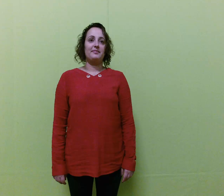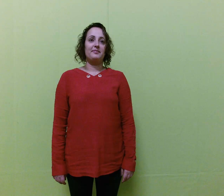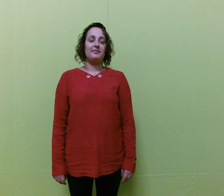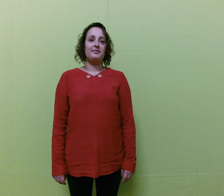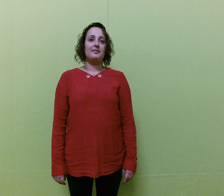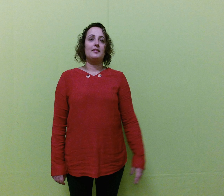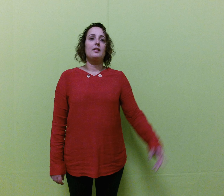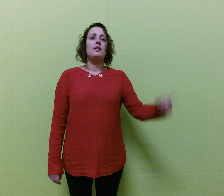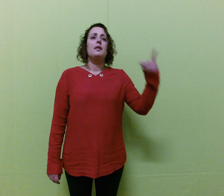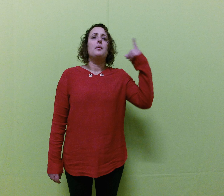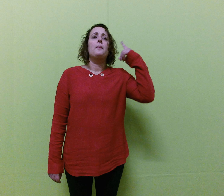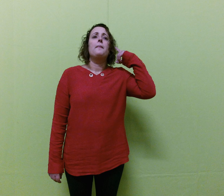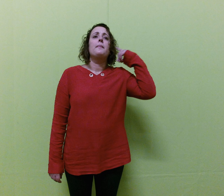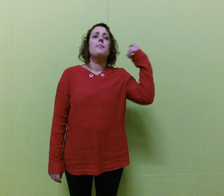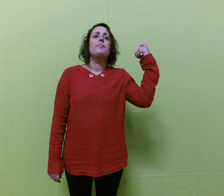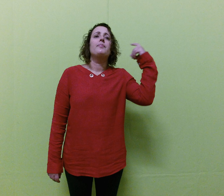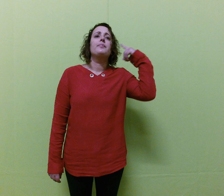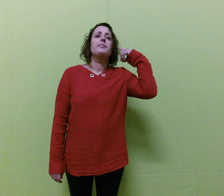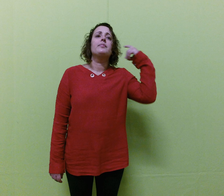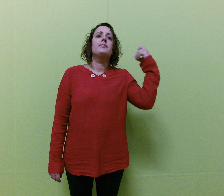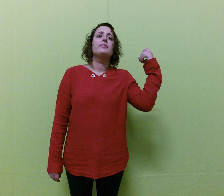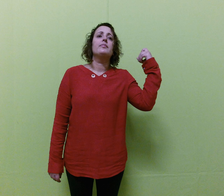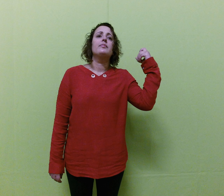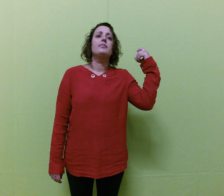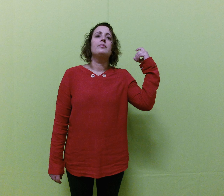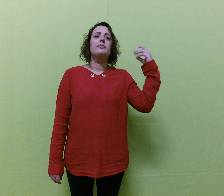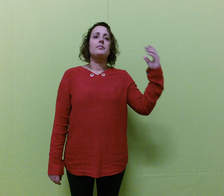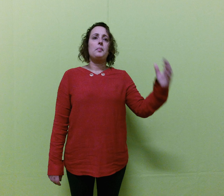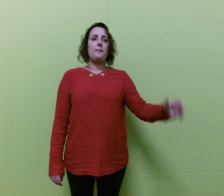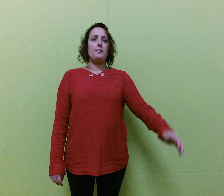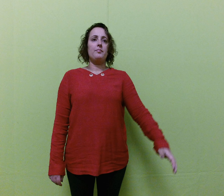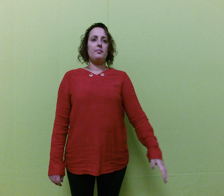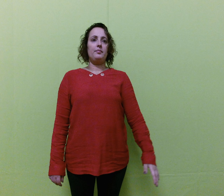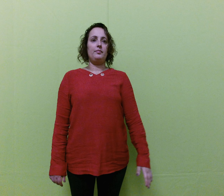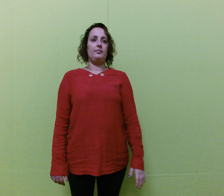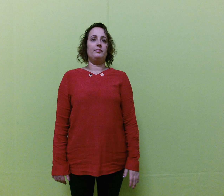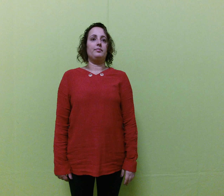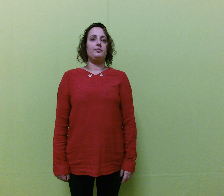barulho